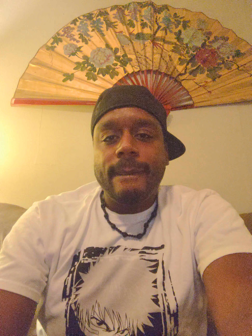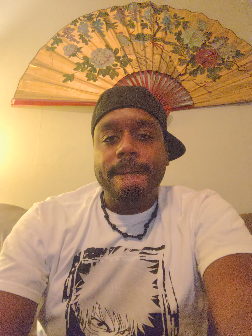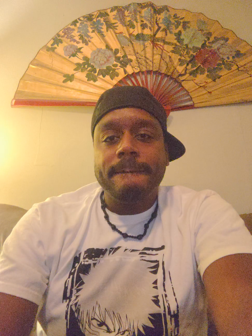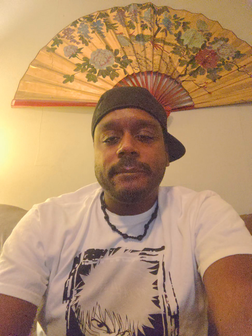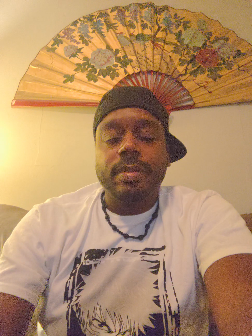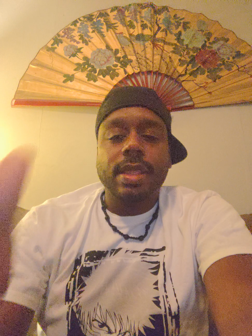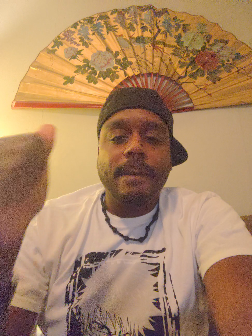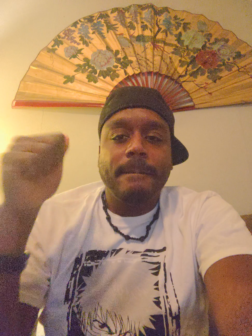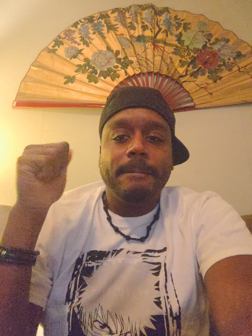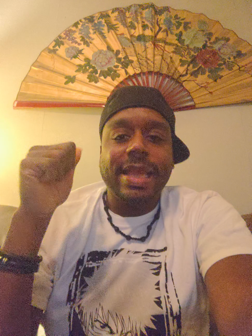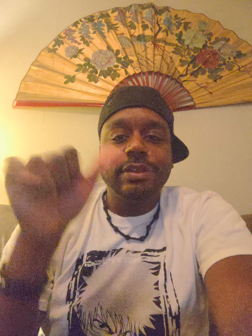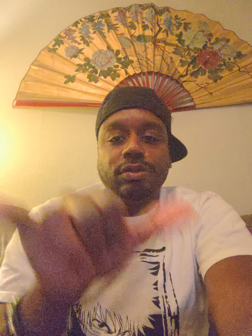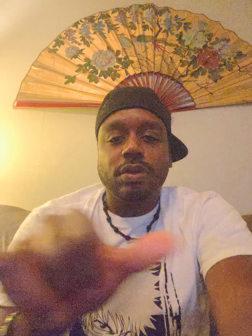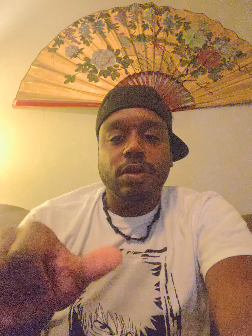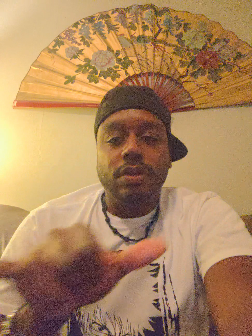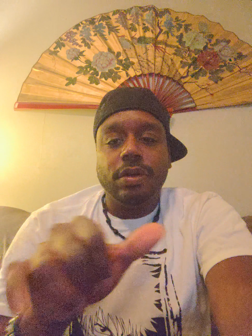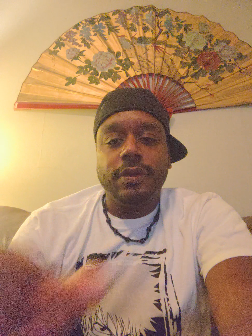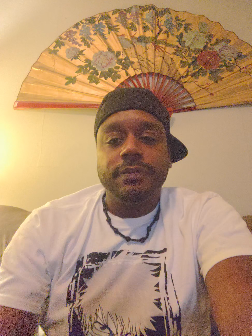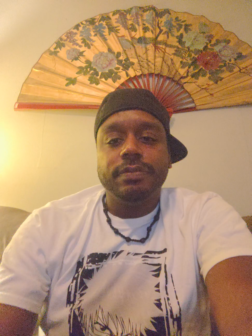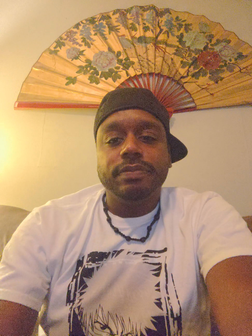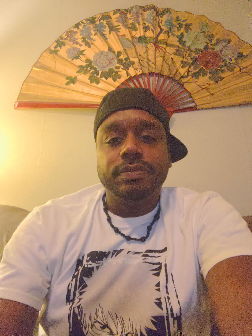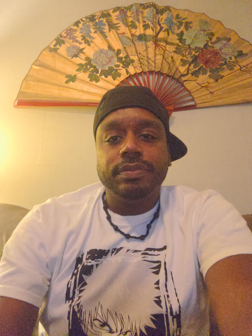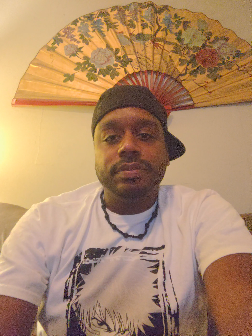backyard